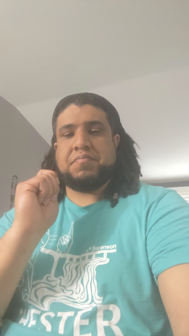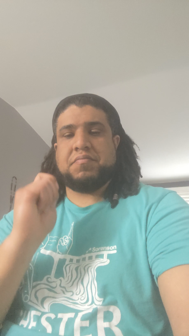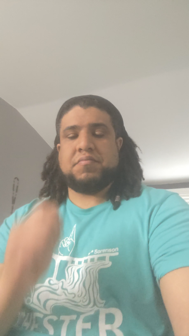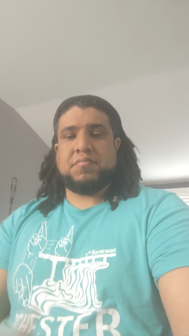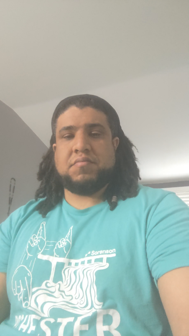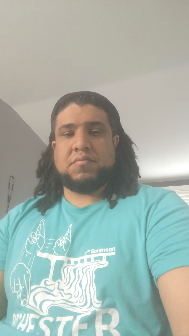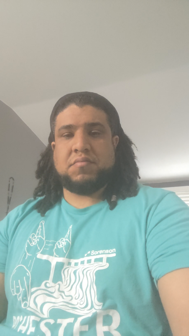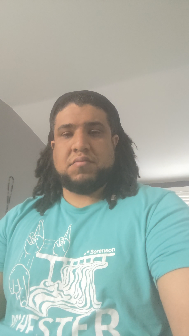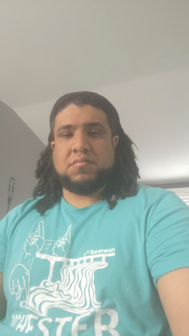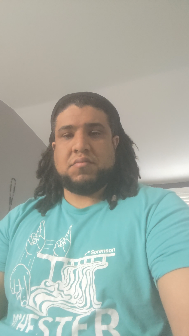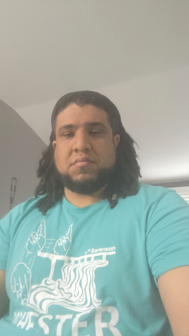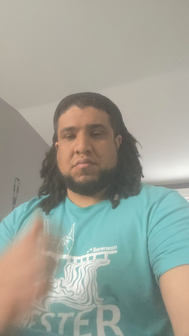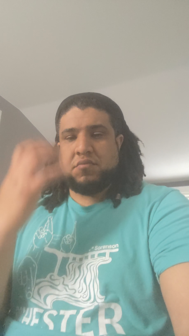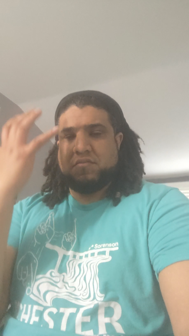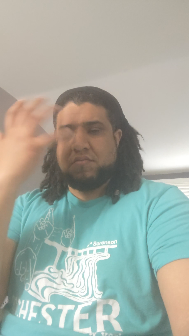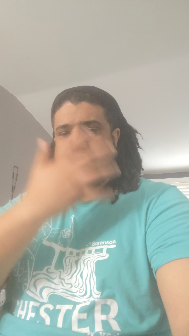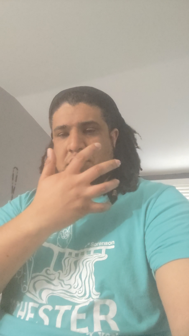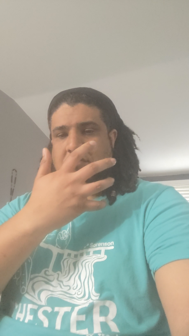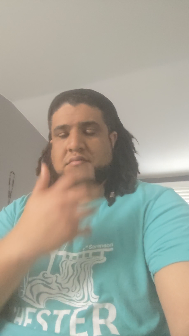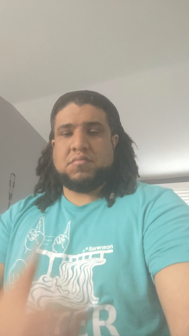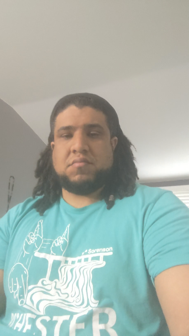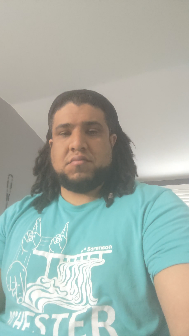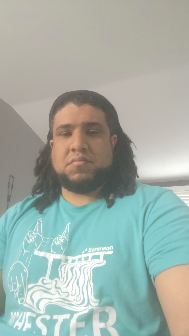dark